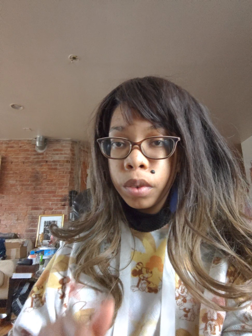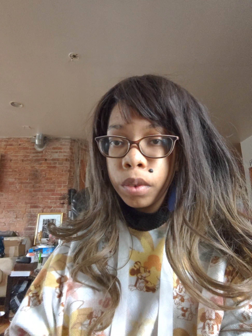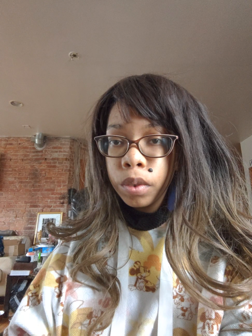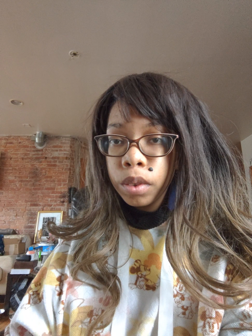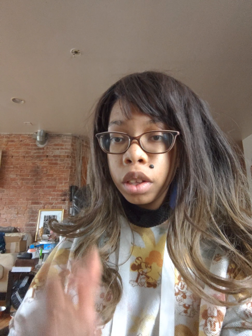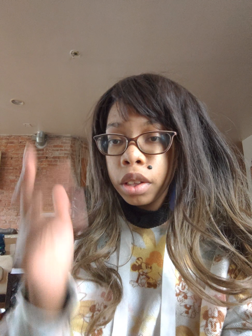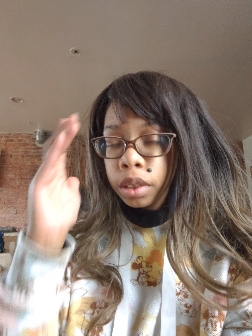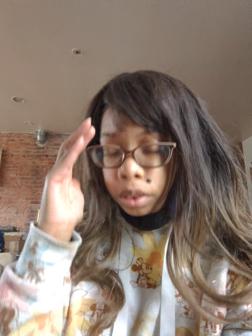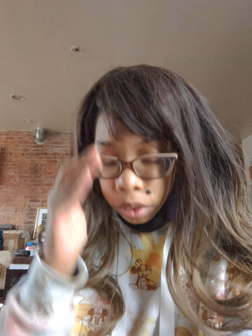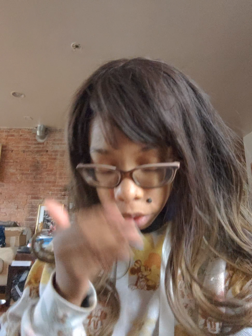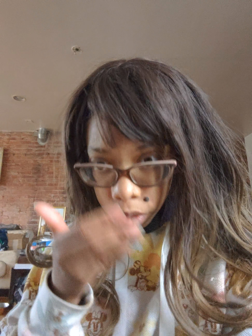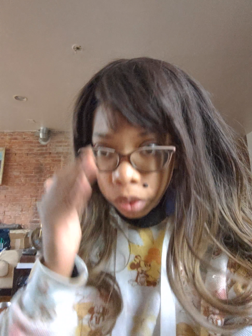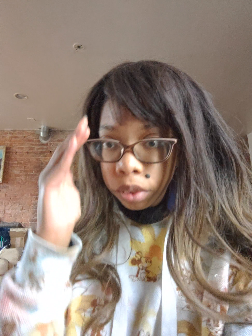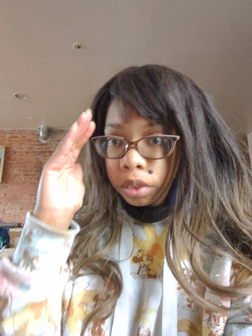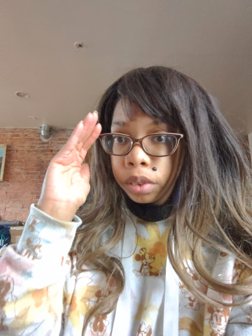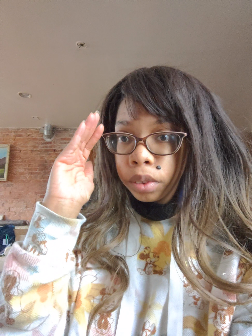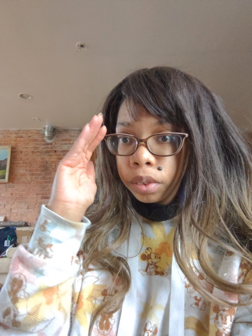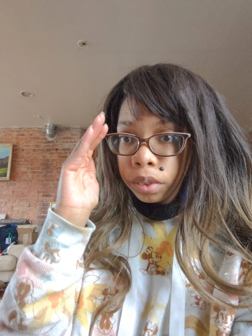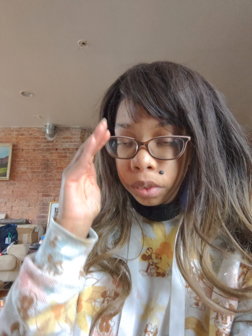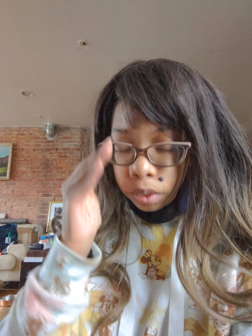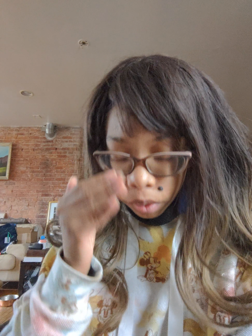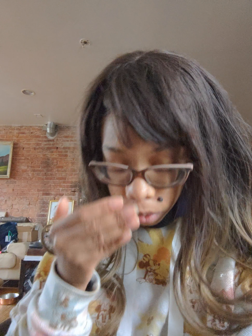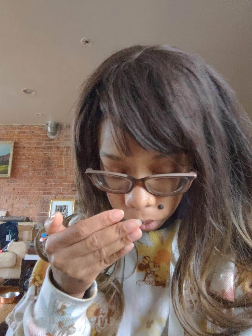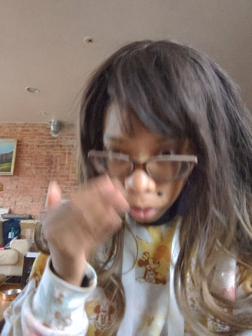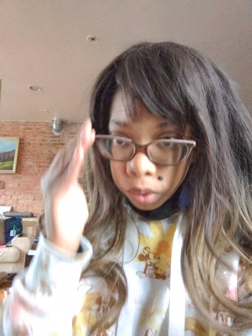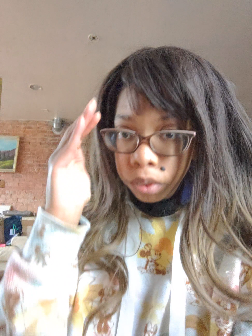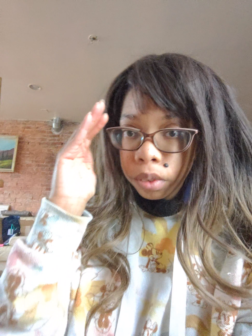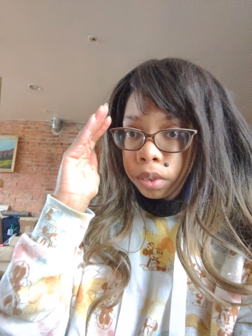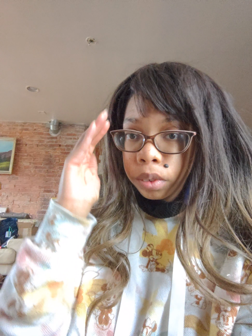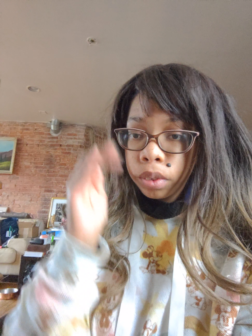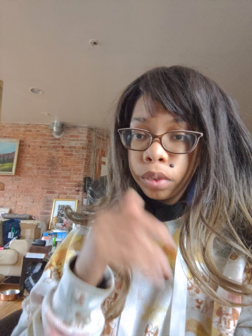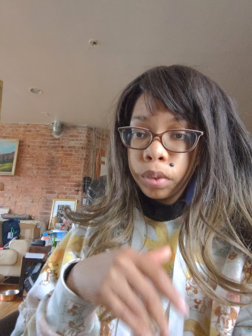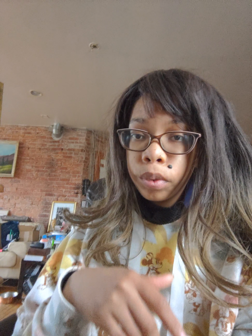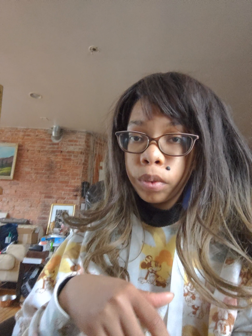sleepy